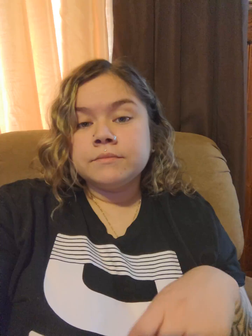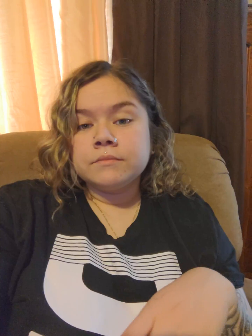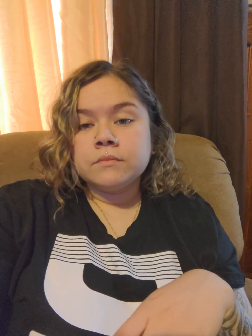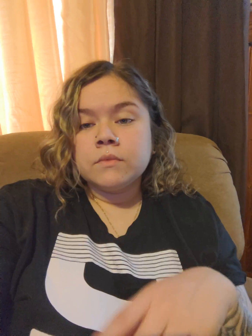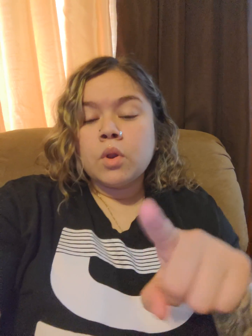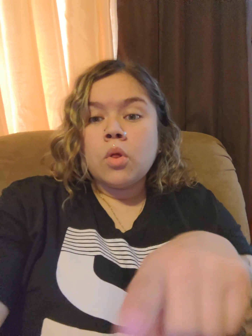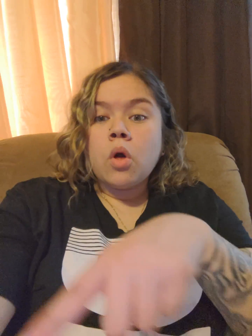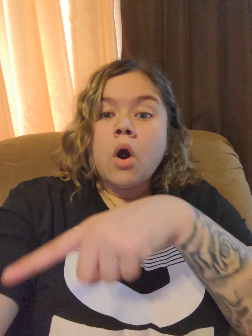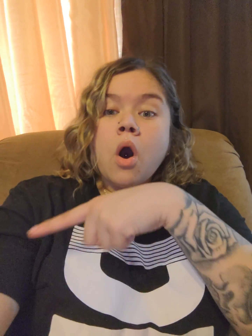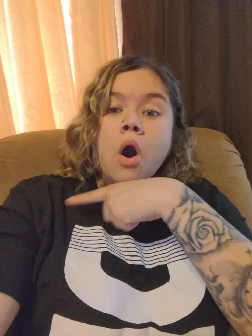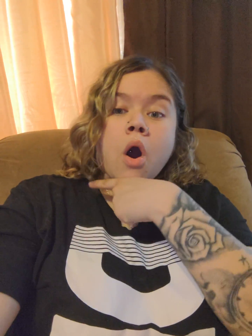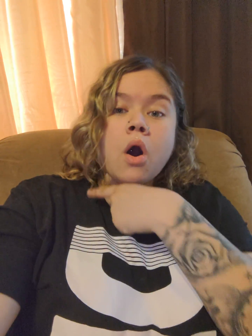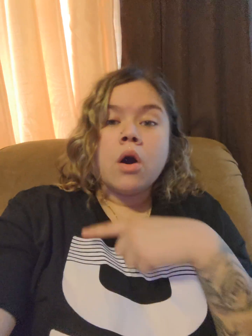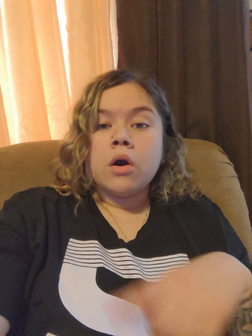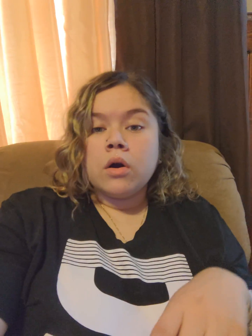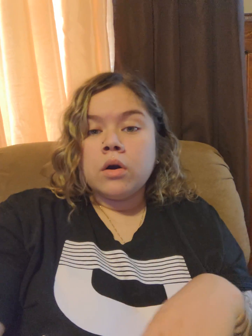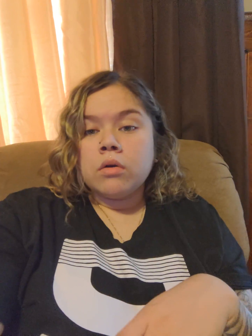long